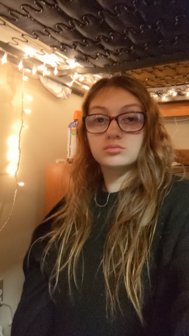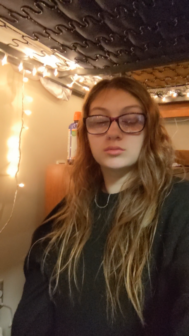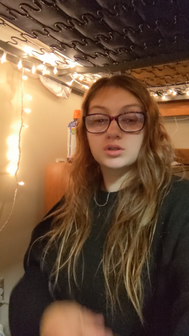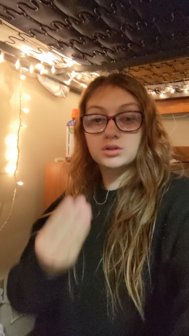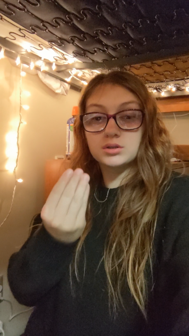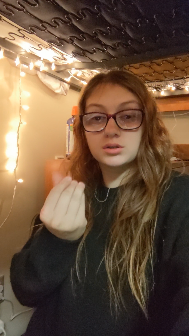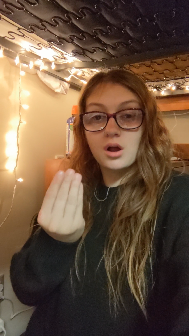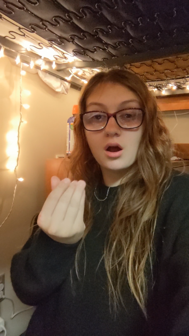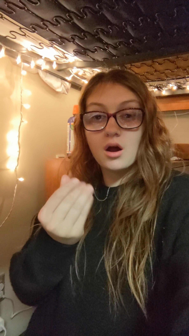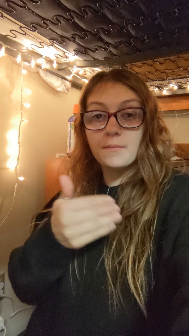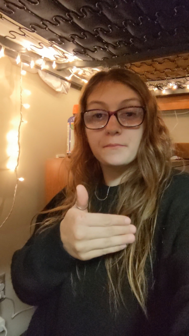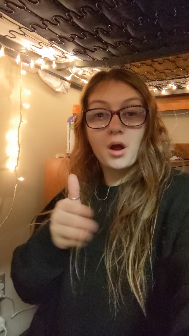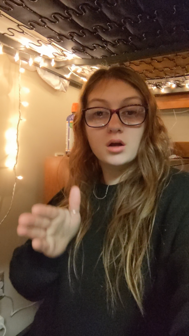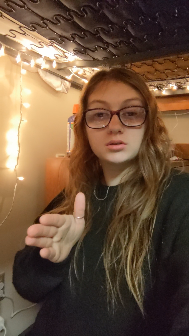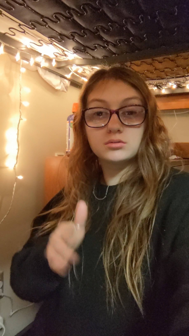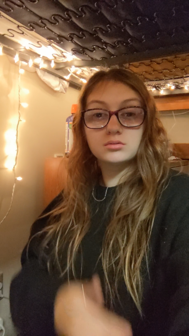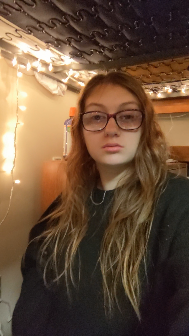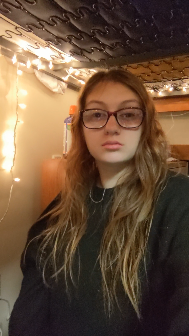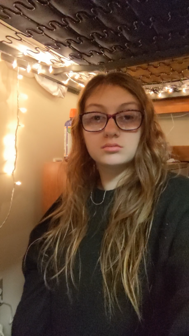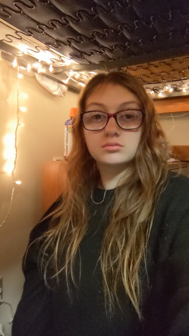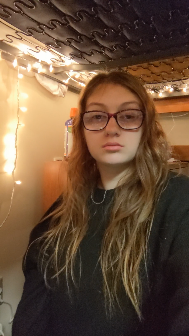sandbox